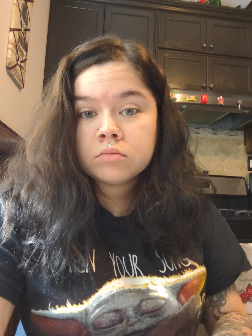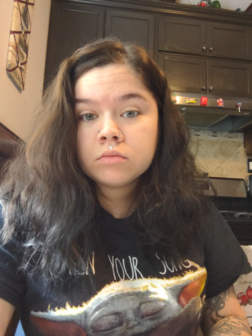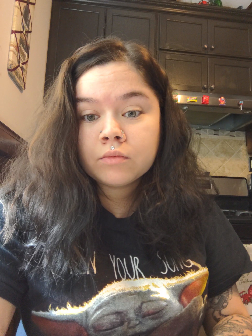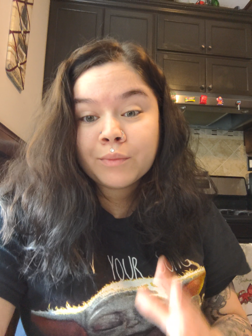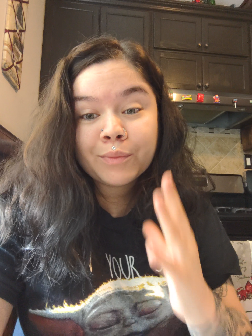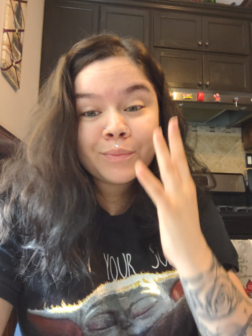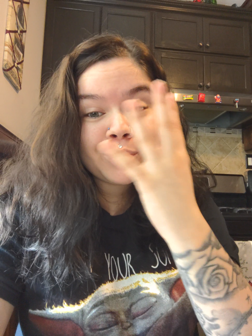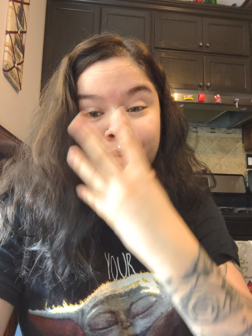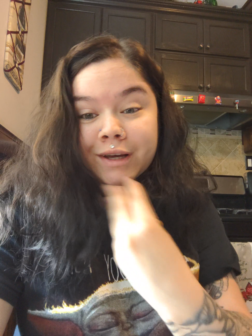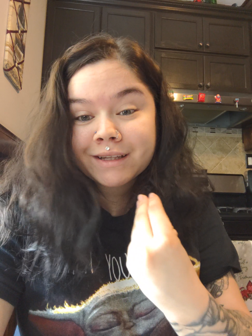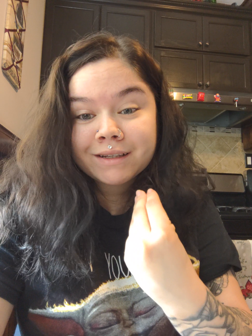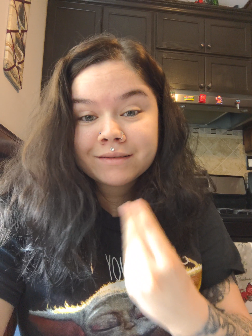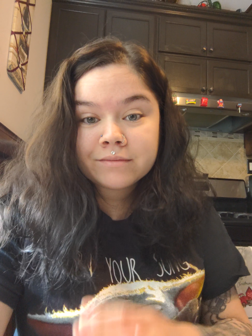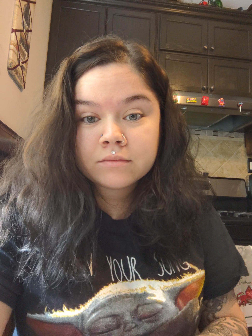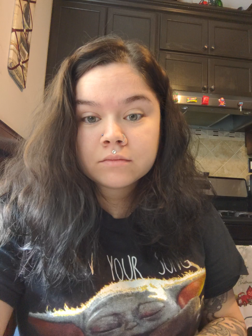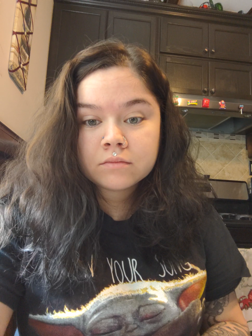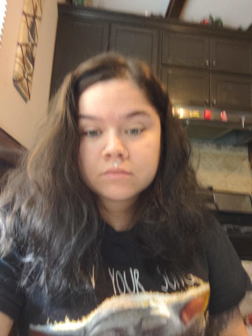pretty